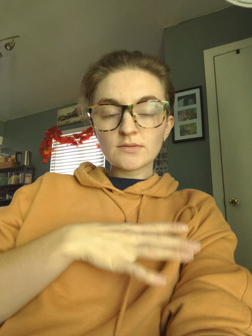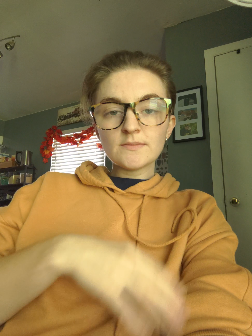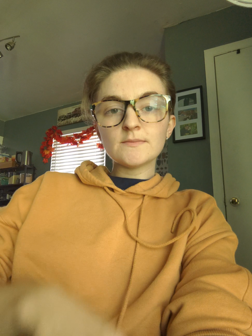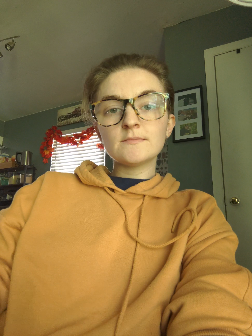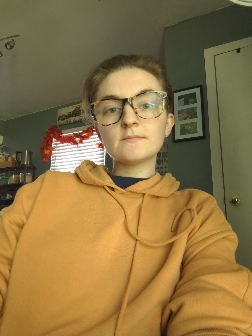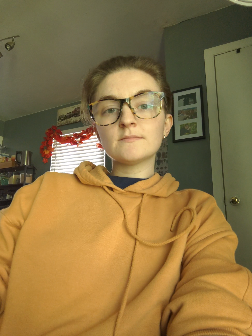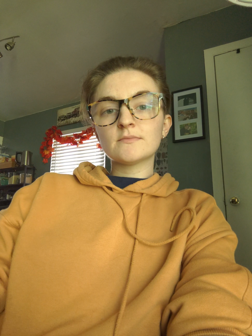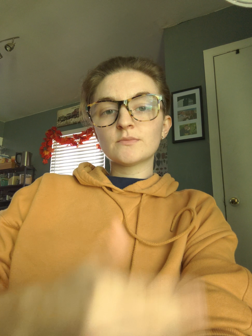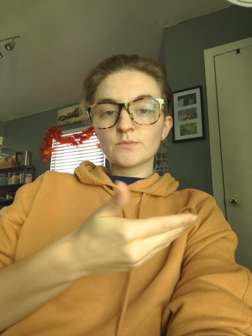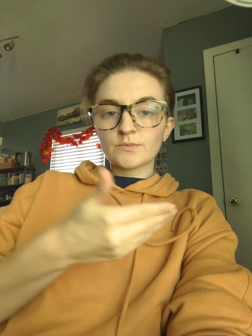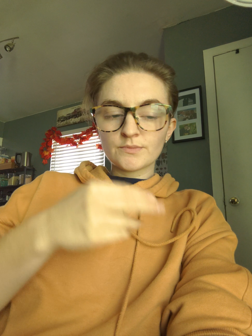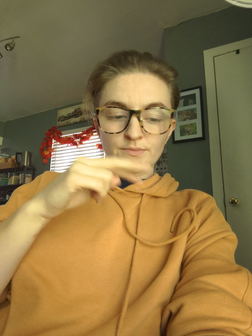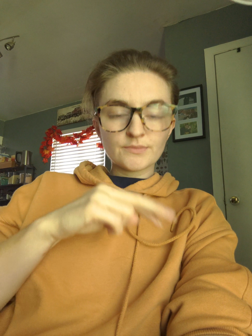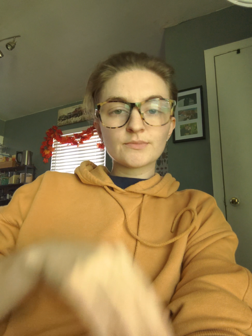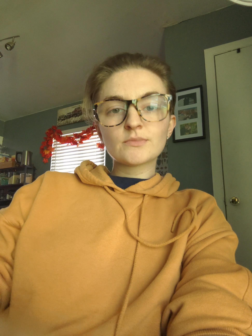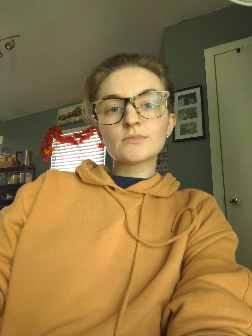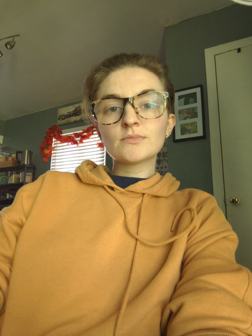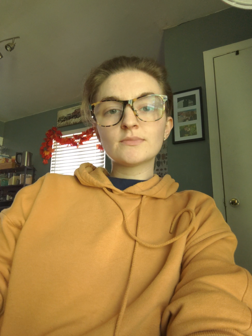babysitter